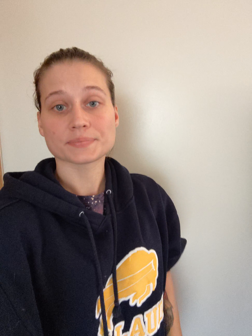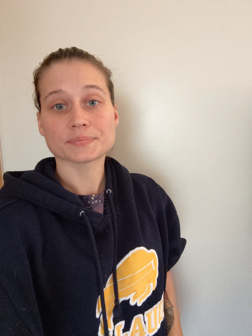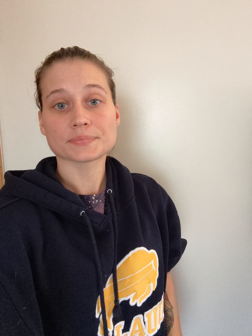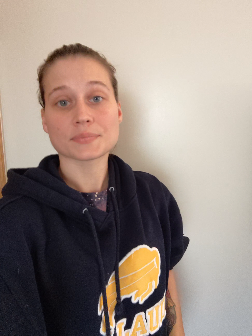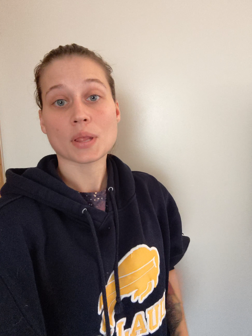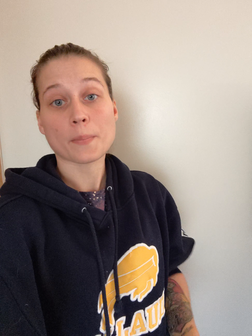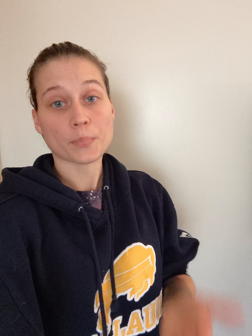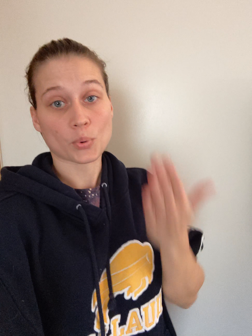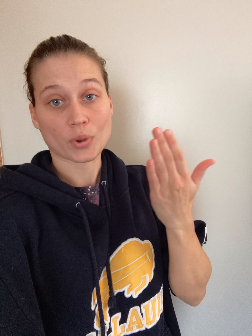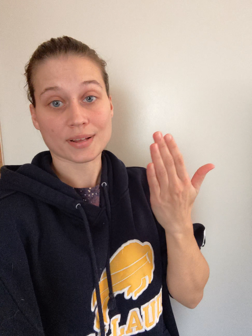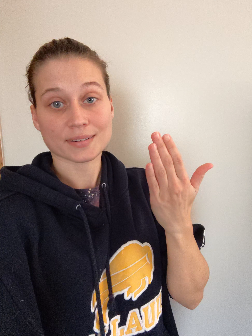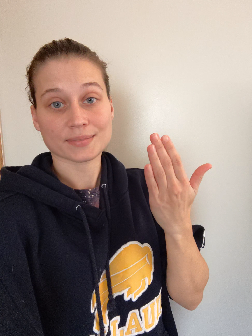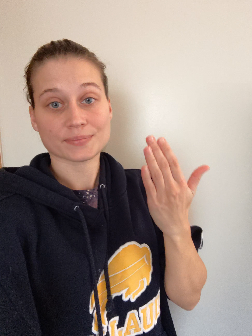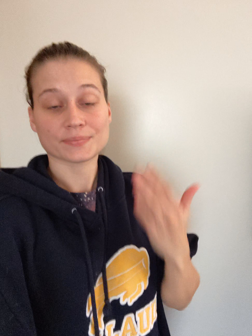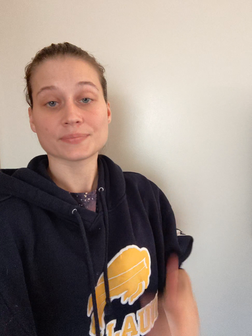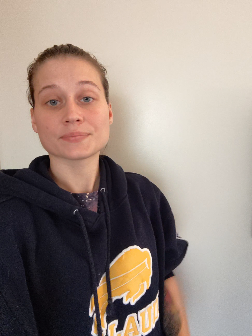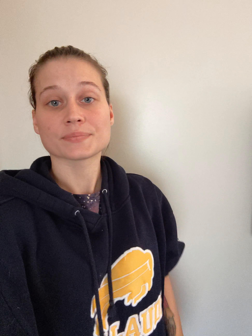morning